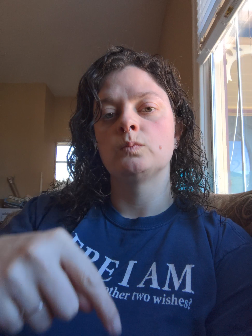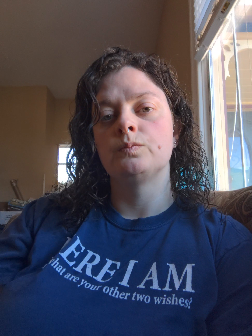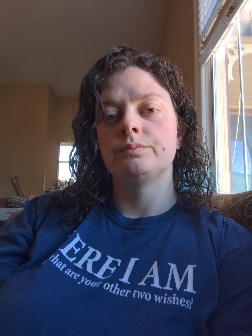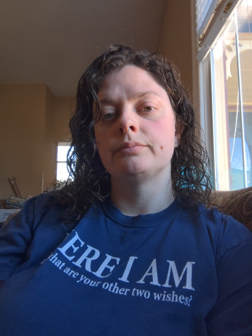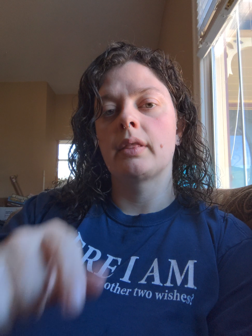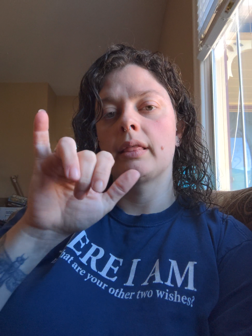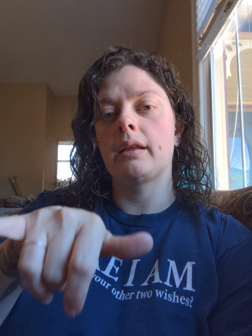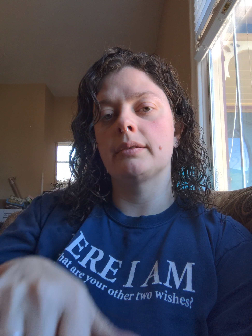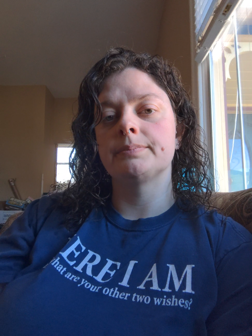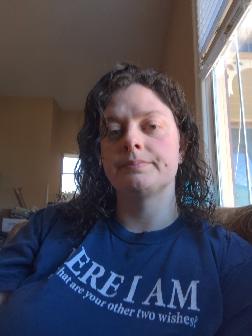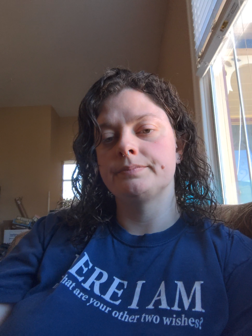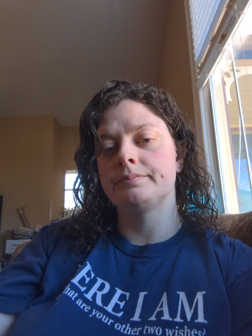that